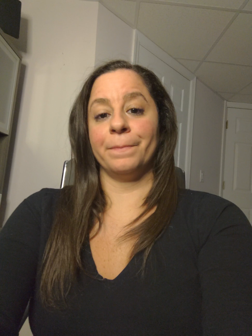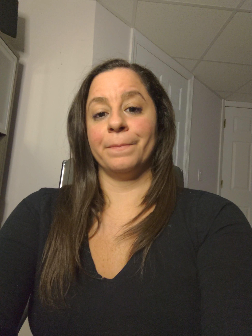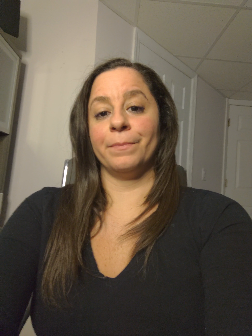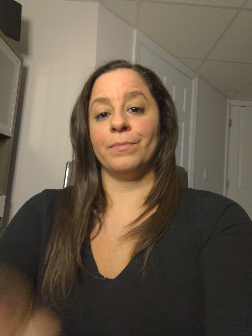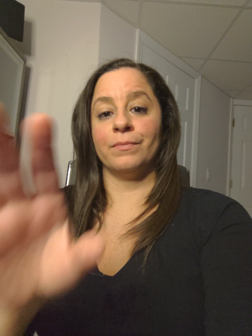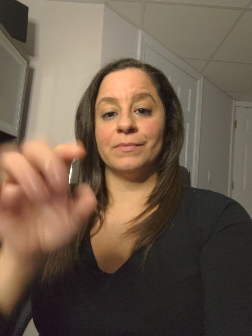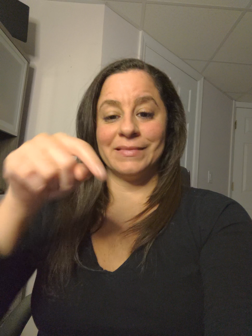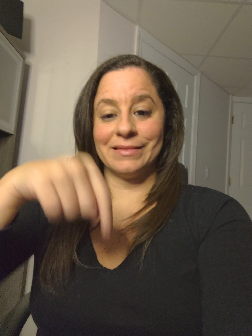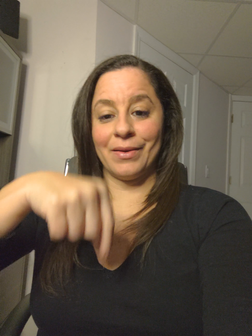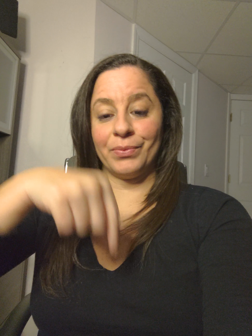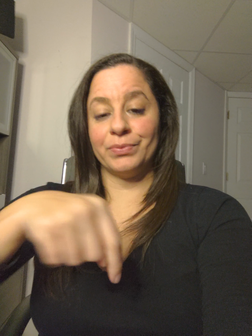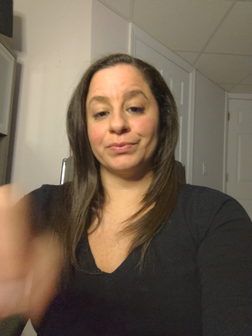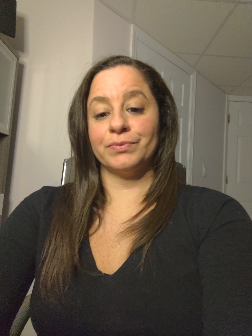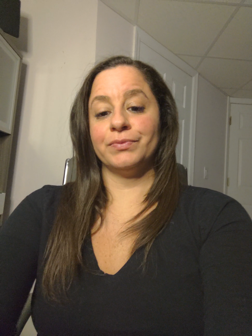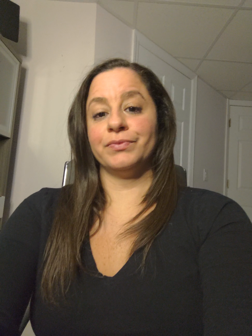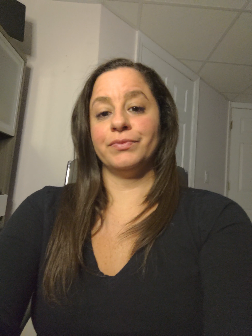down